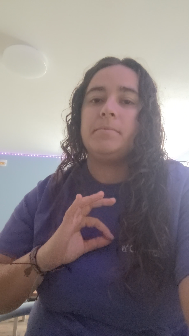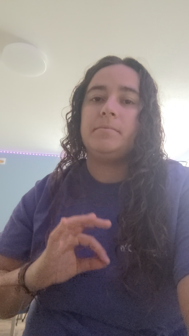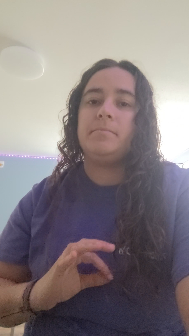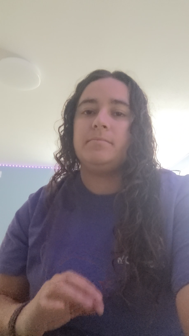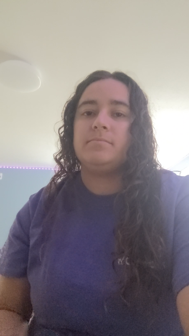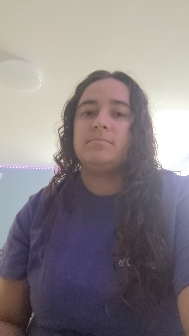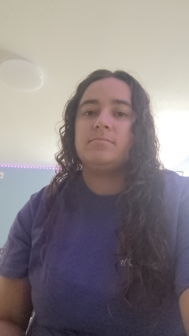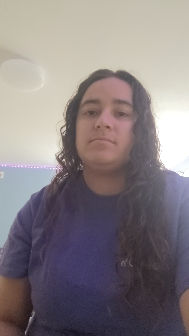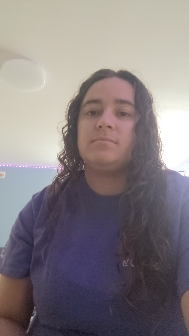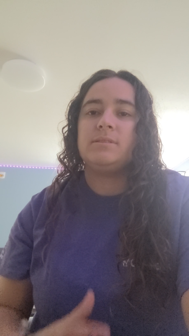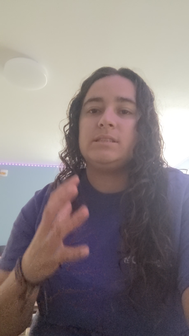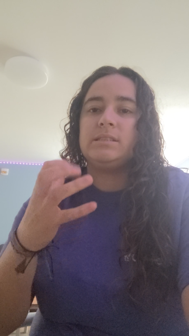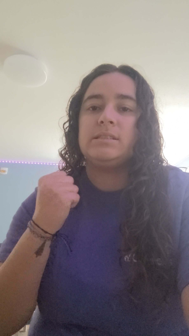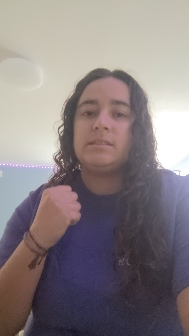get